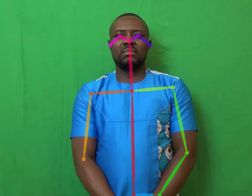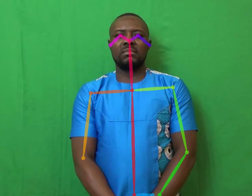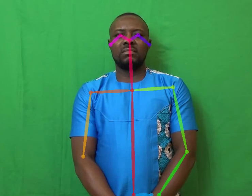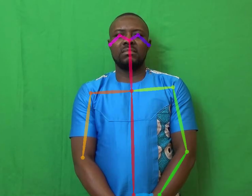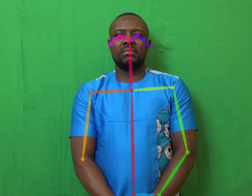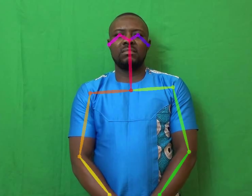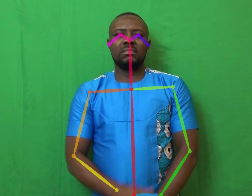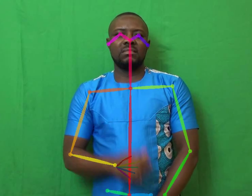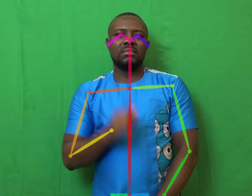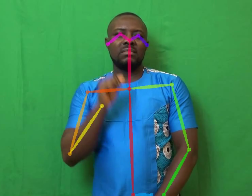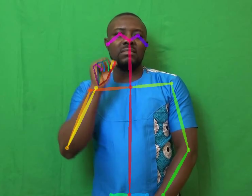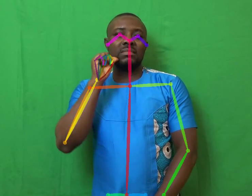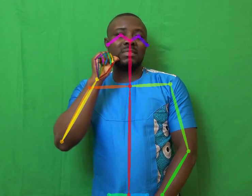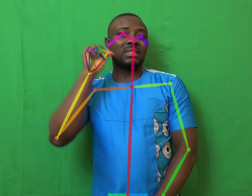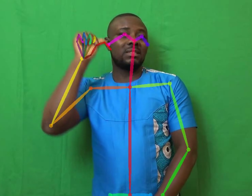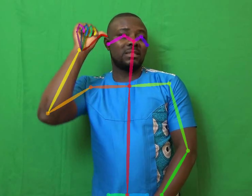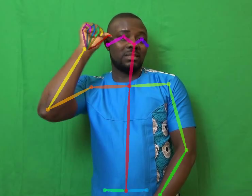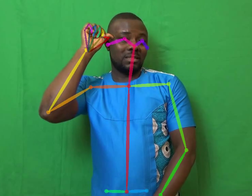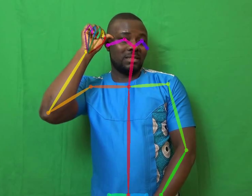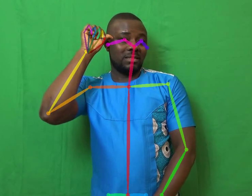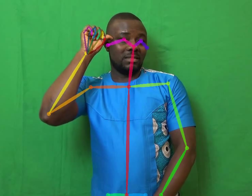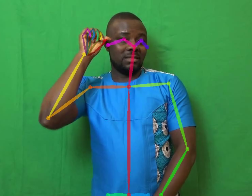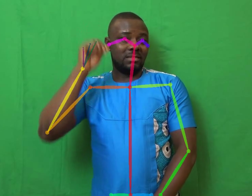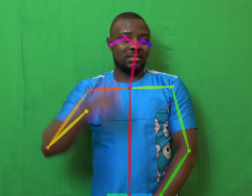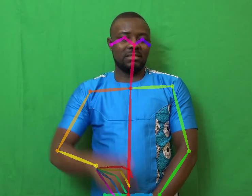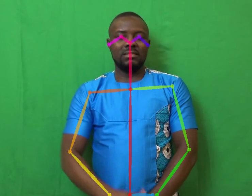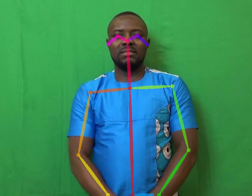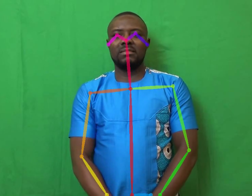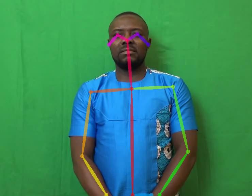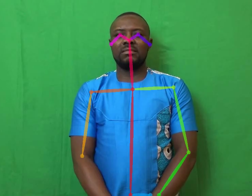adult